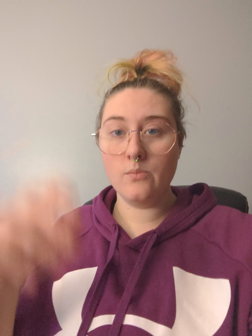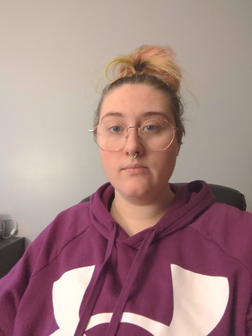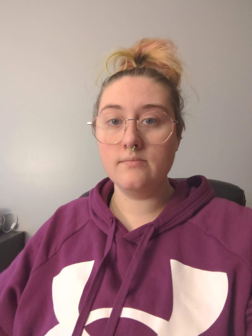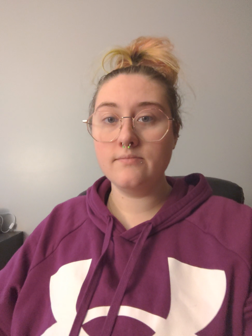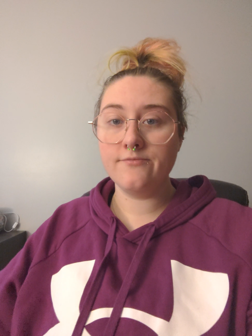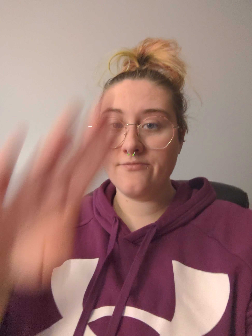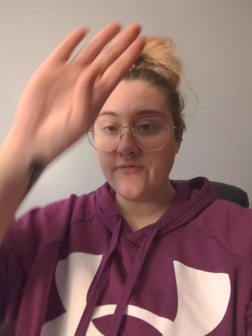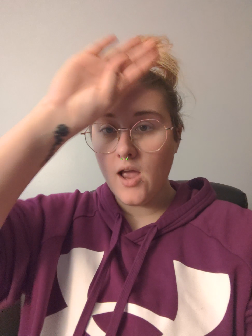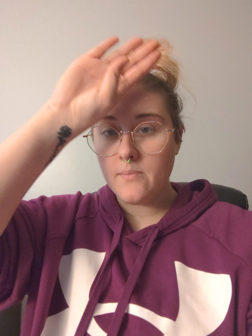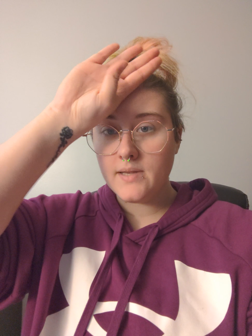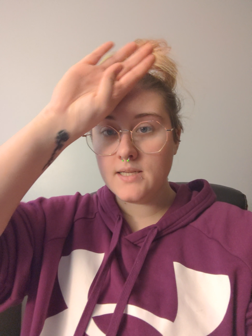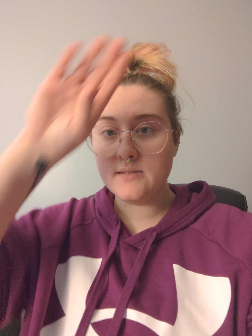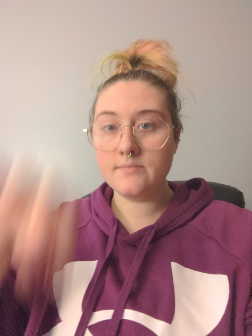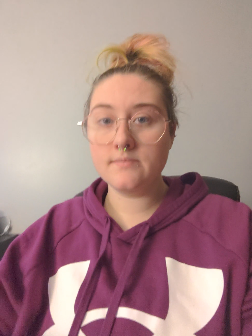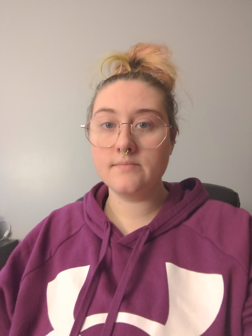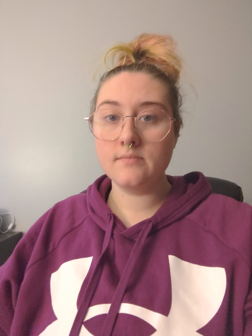fireman